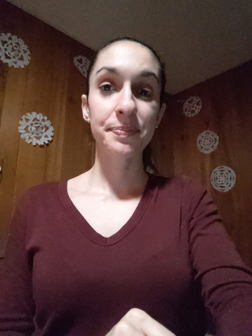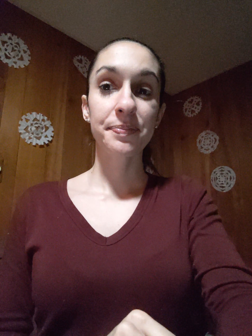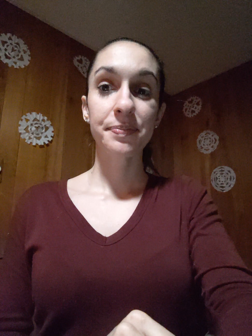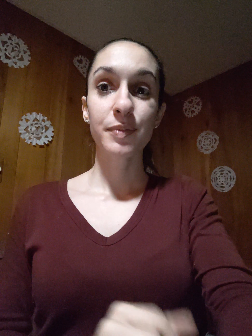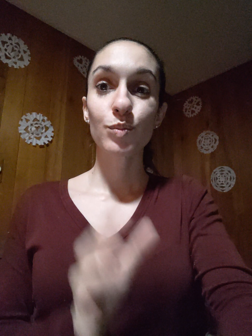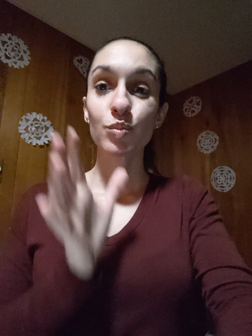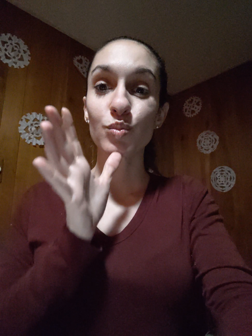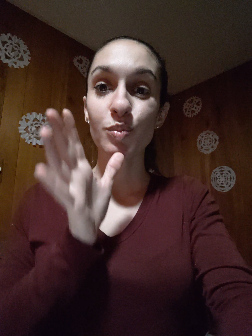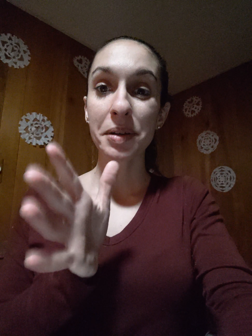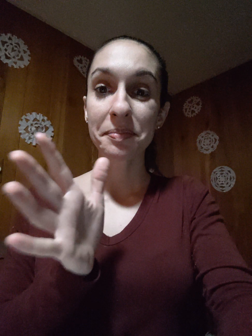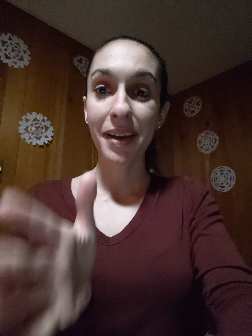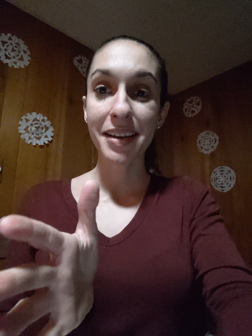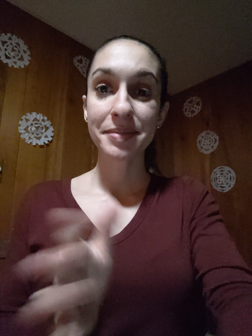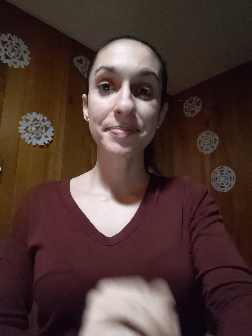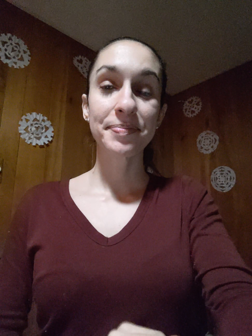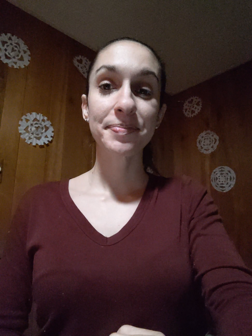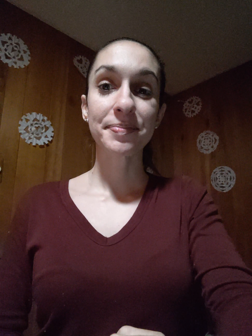grandma